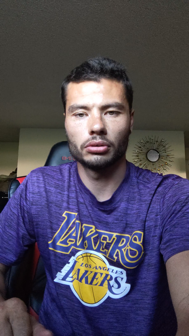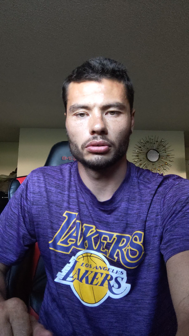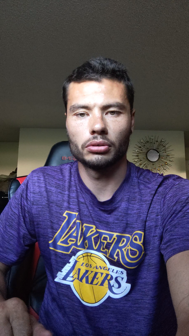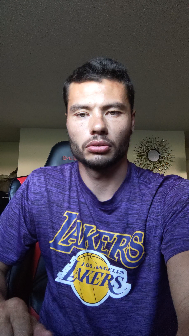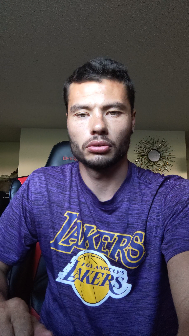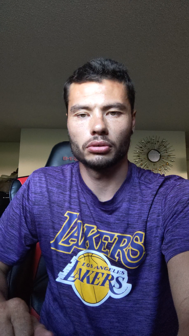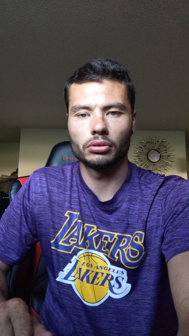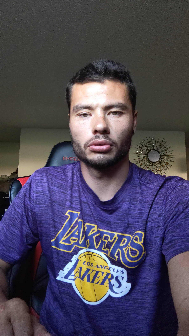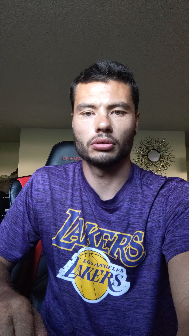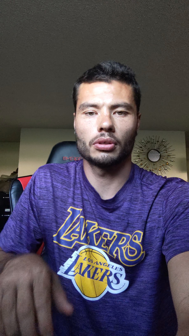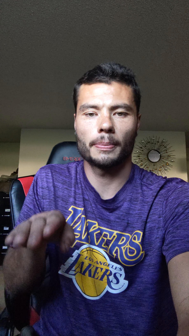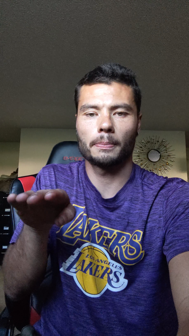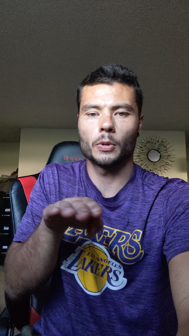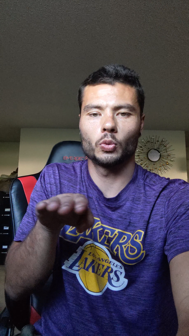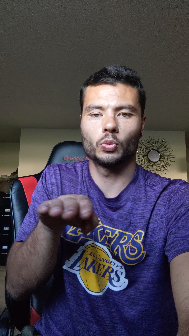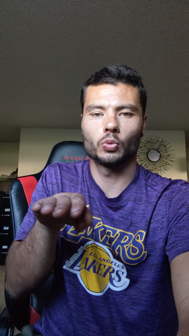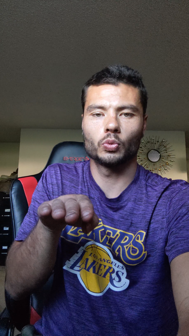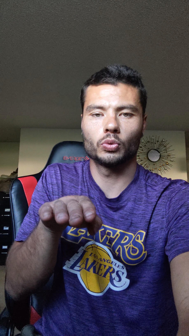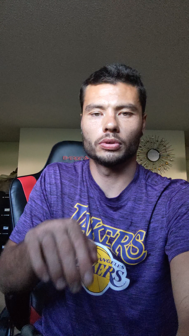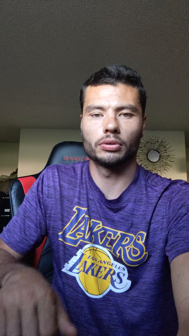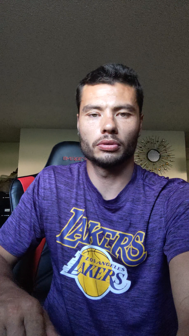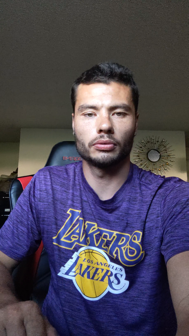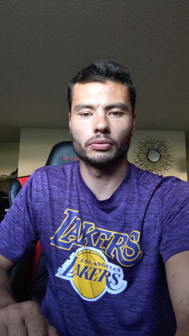boots